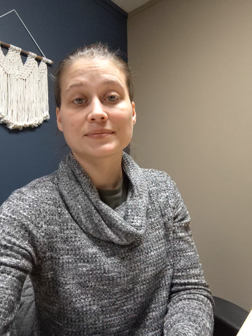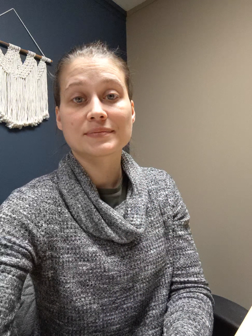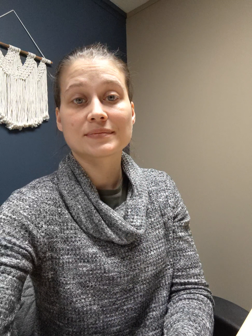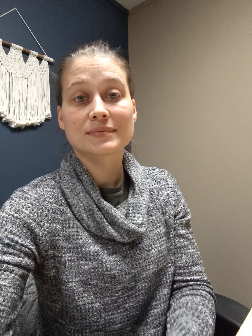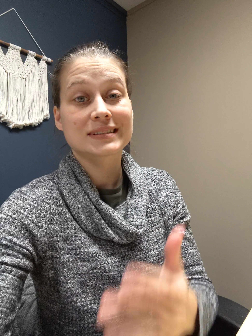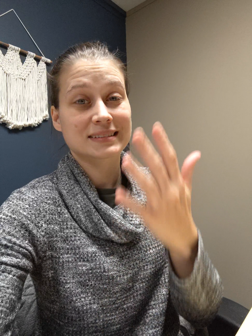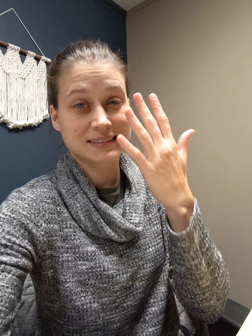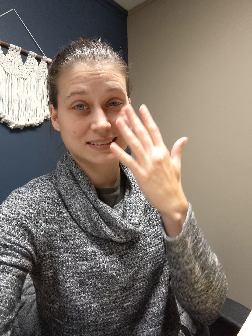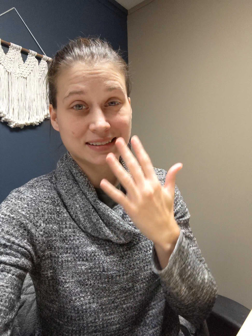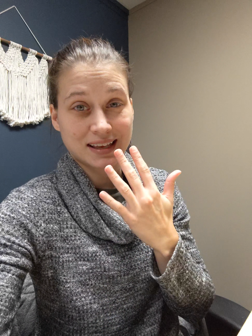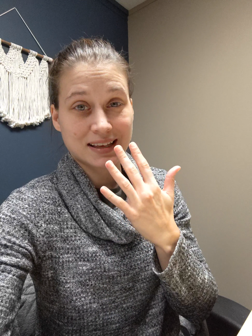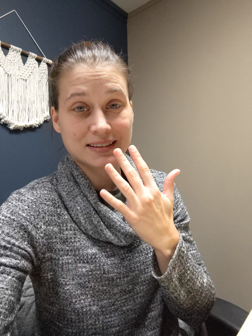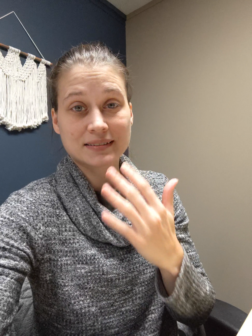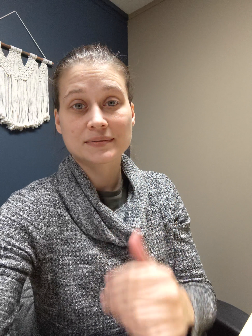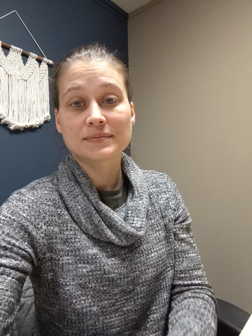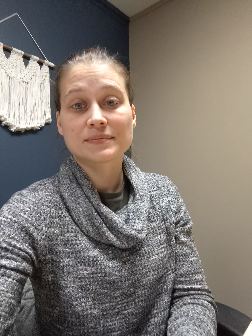sad